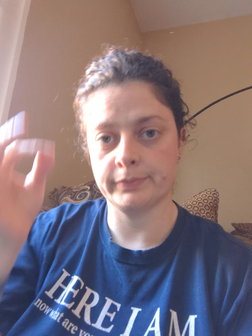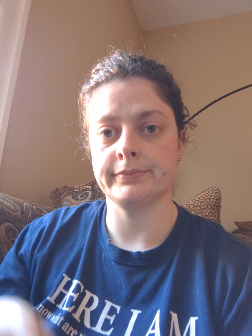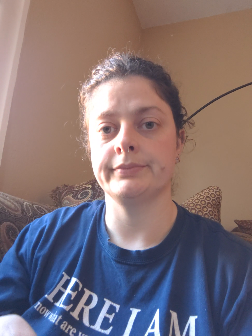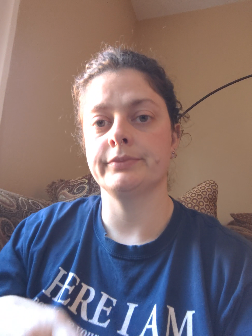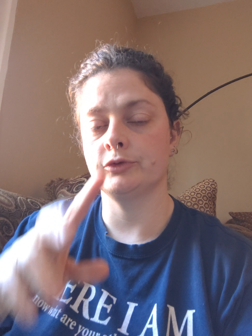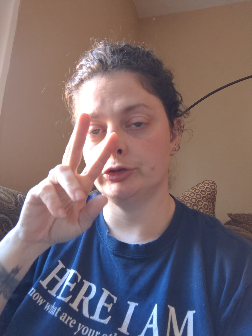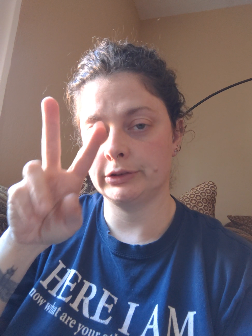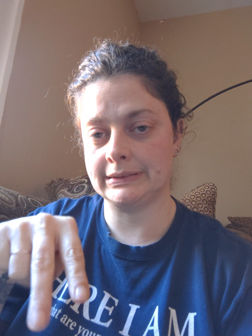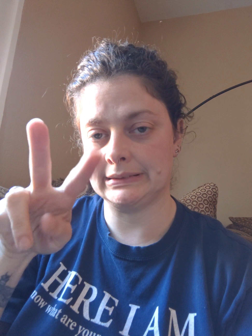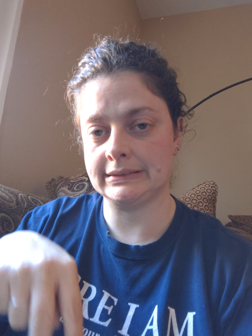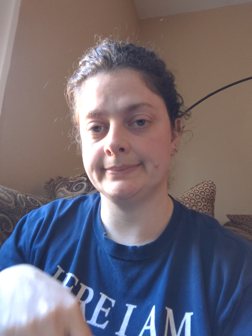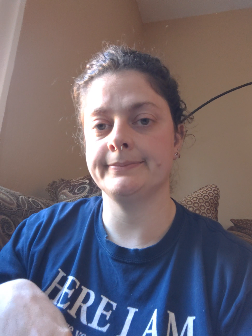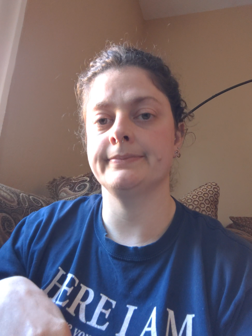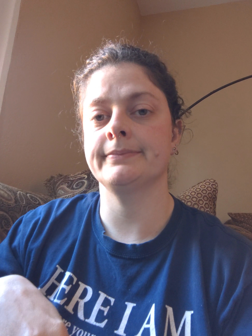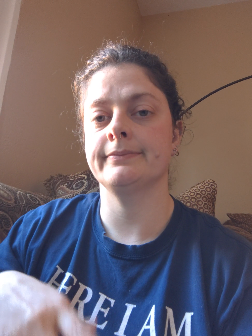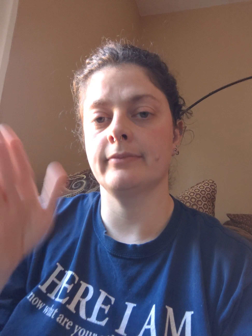read